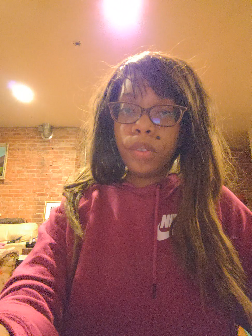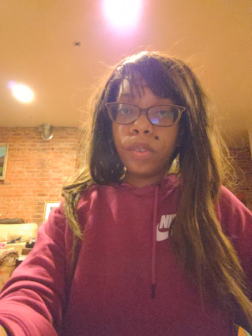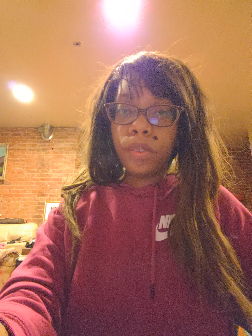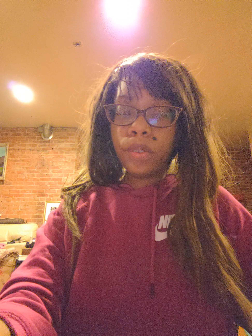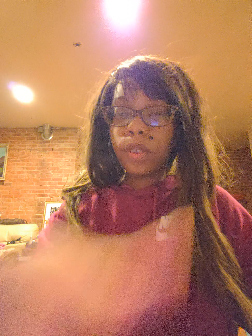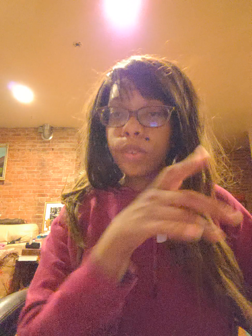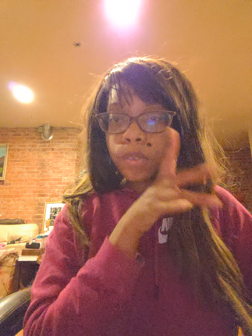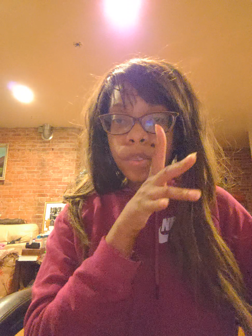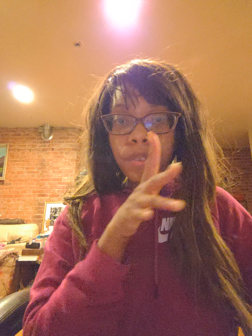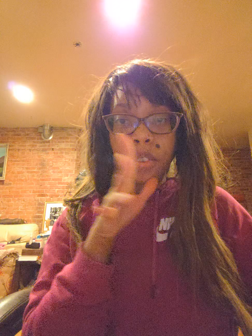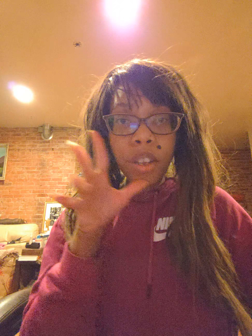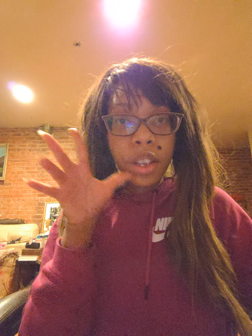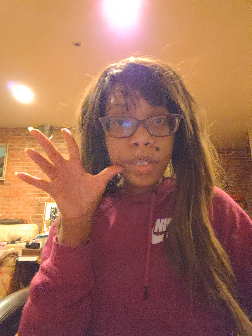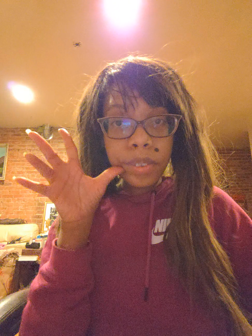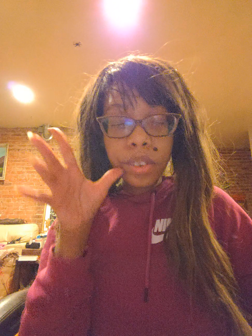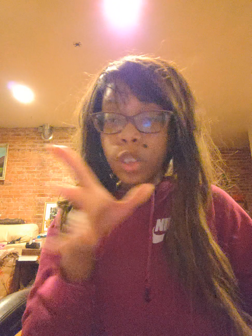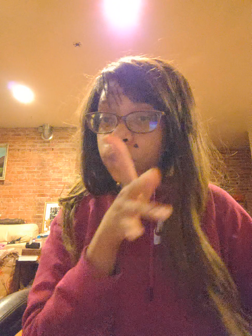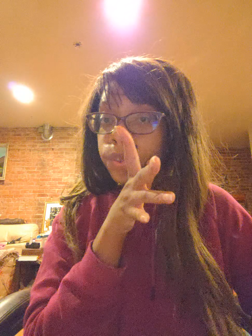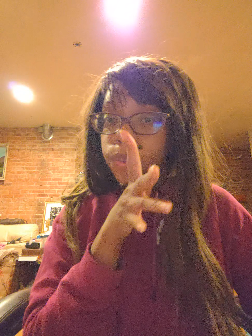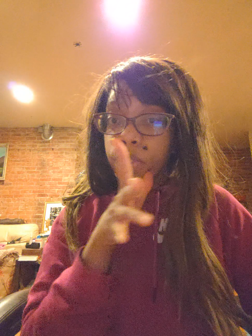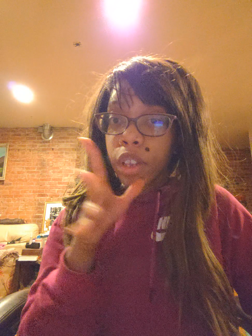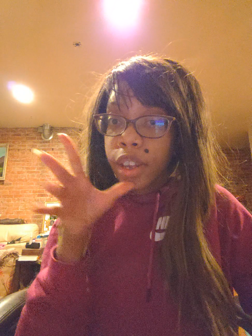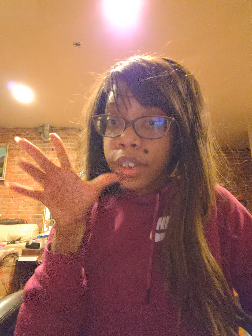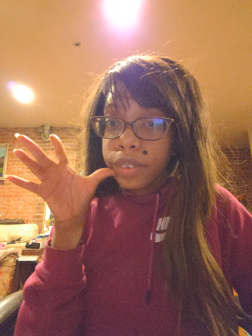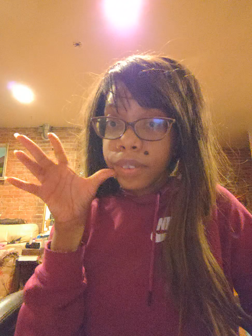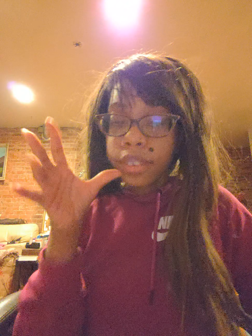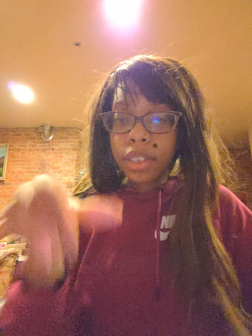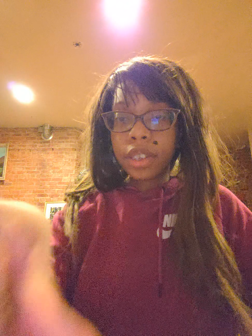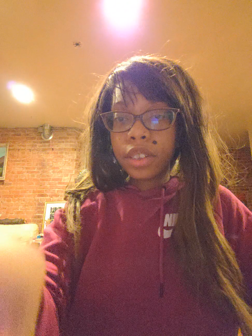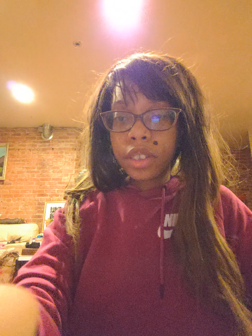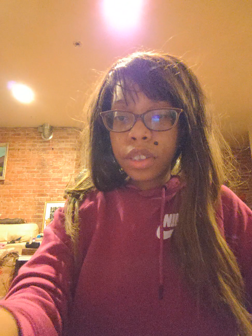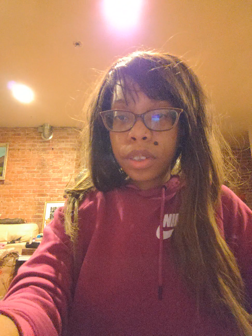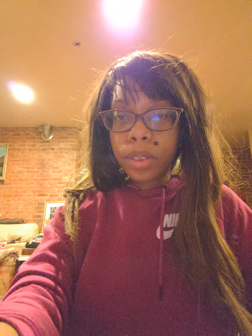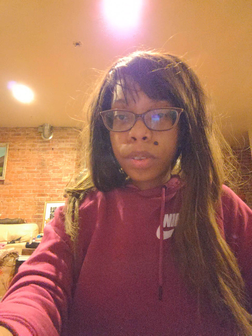farm